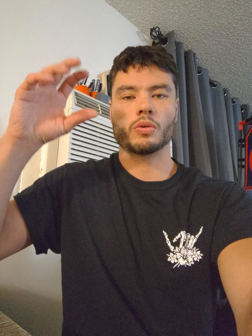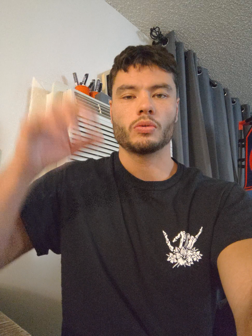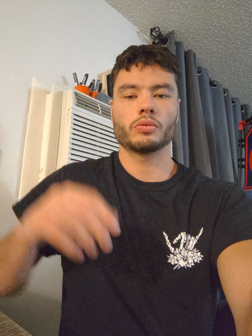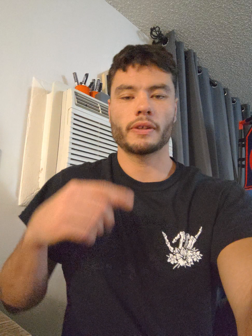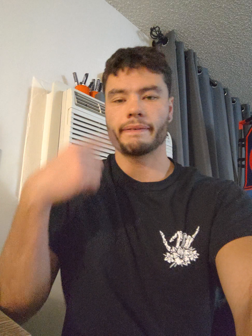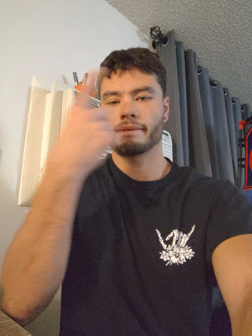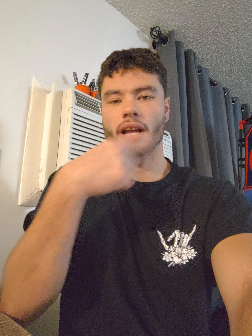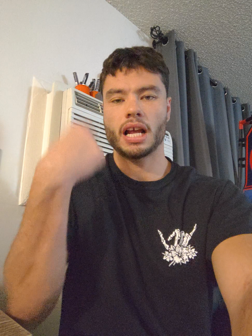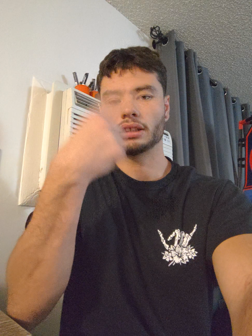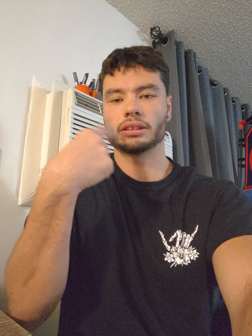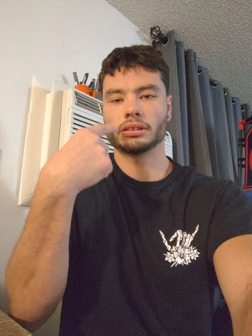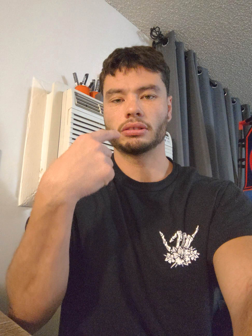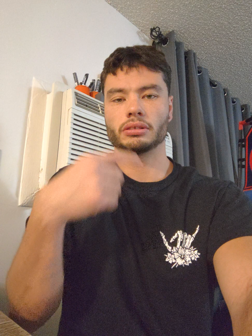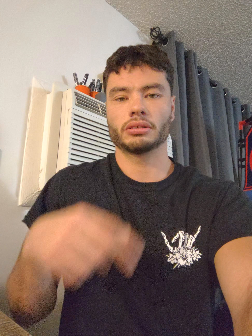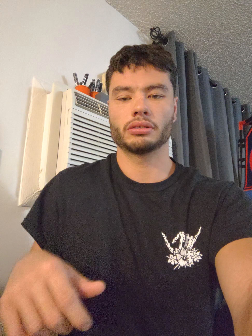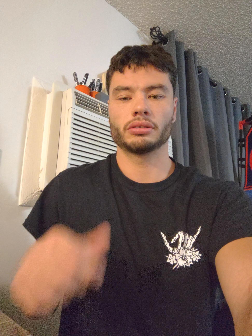face